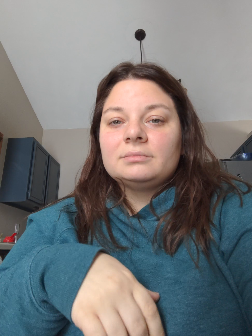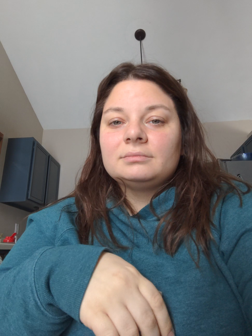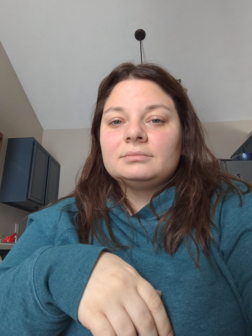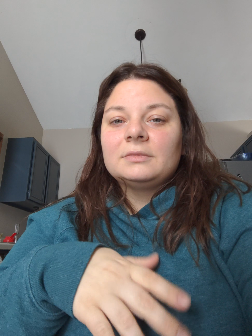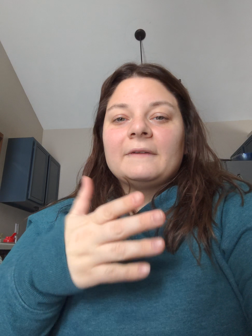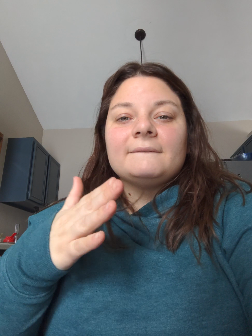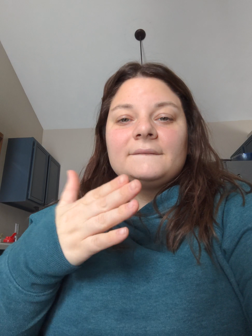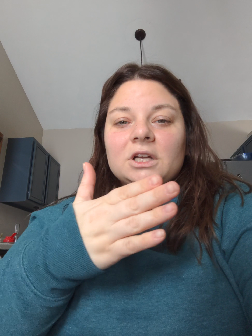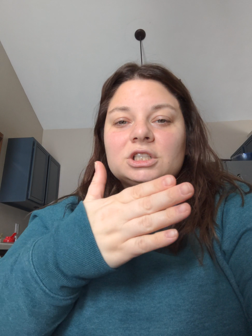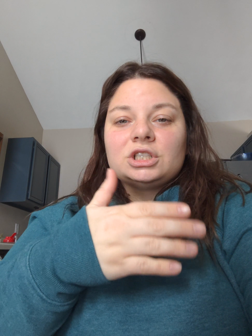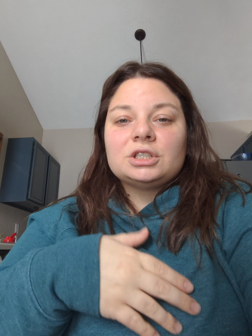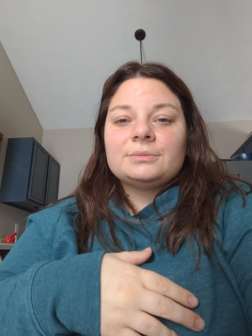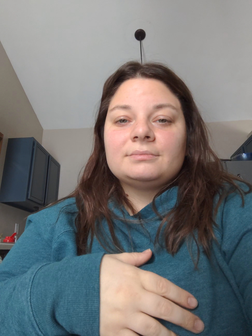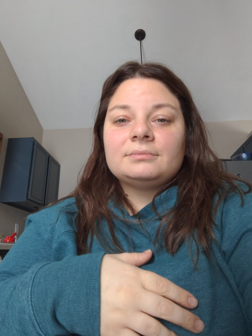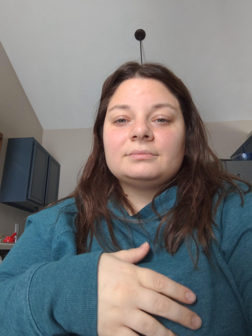fish